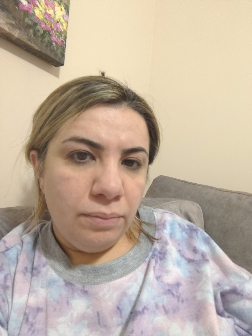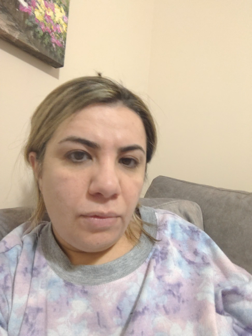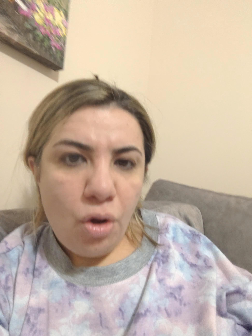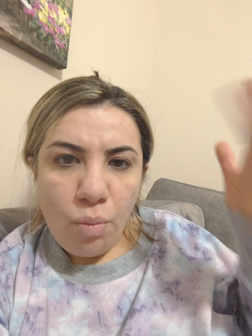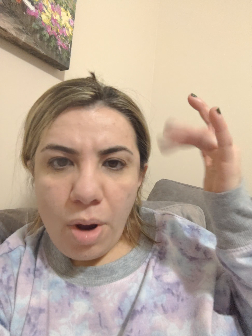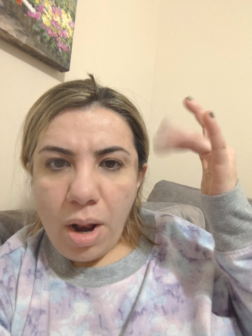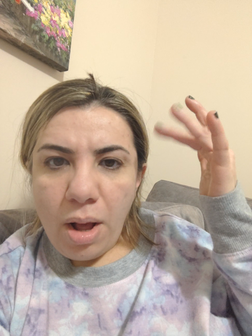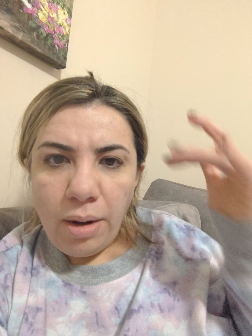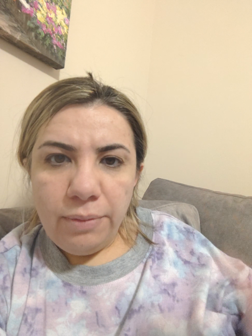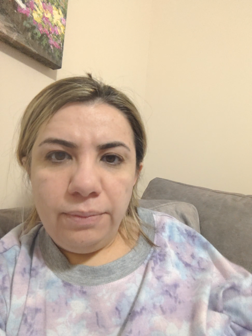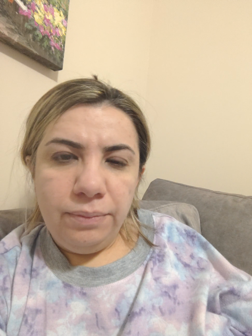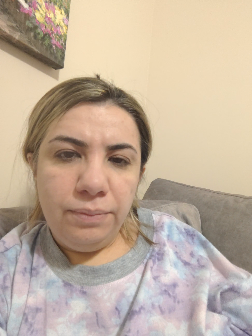why